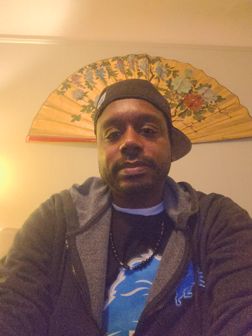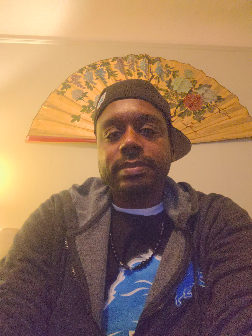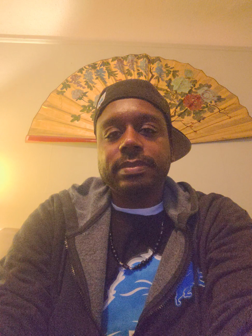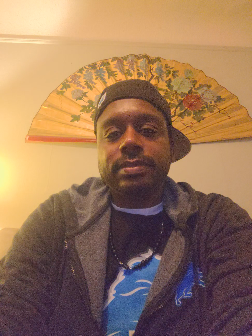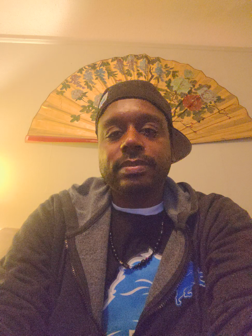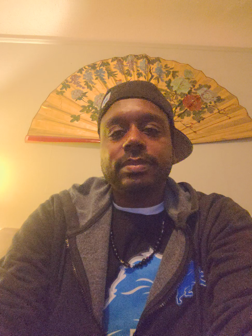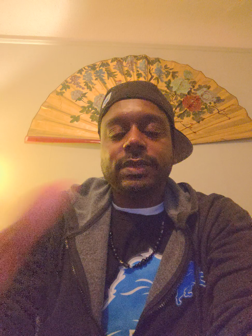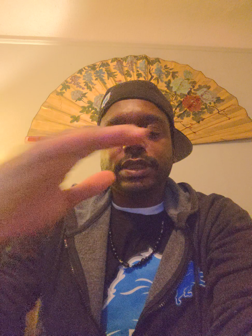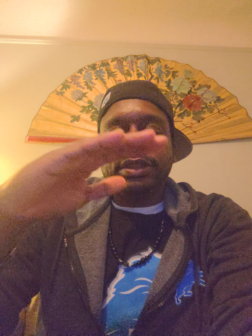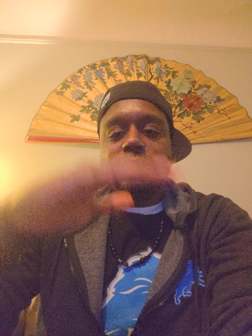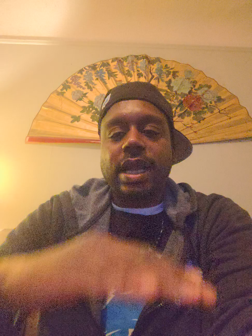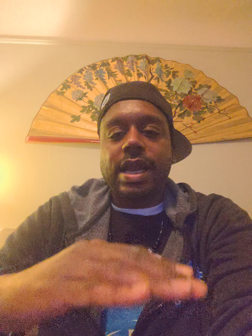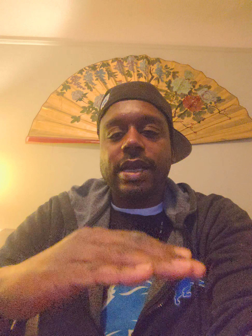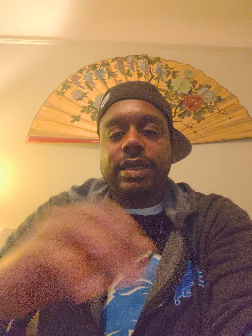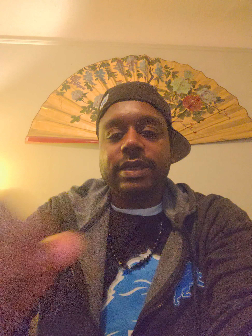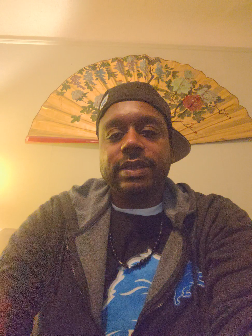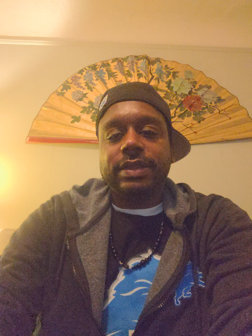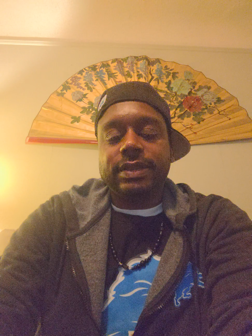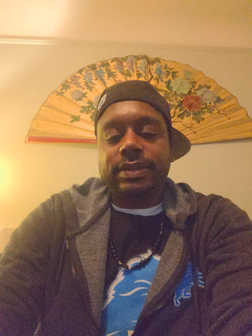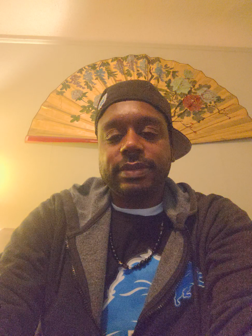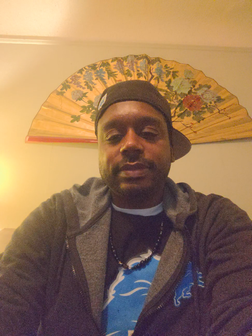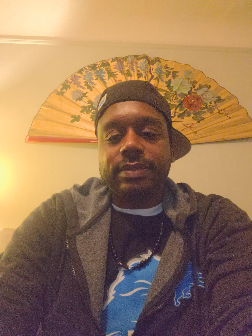child